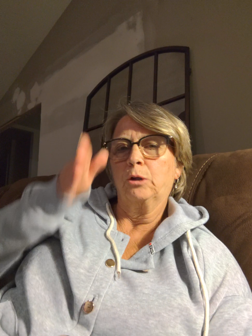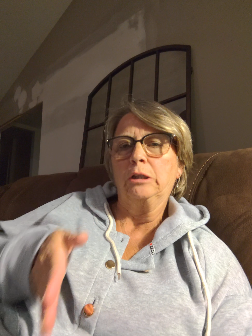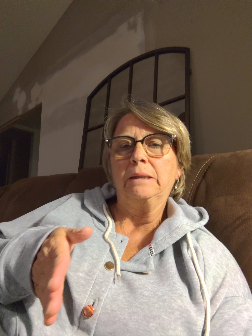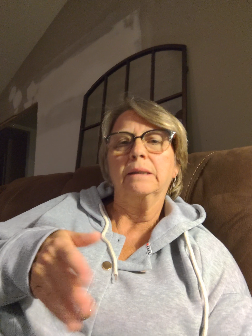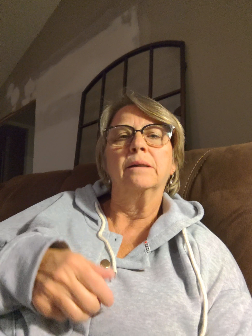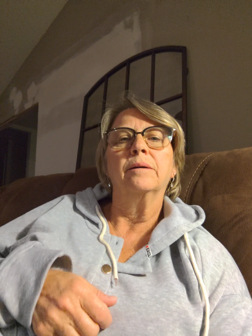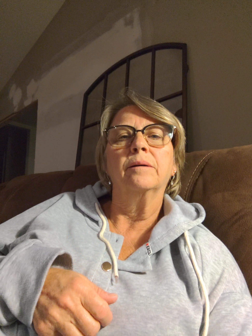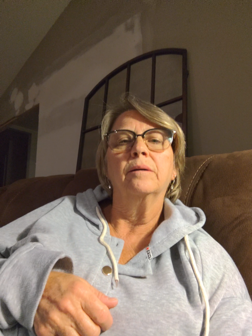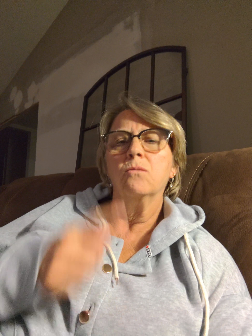person